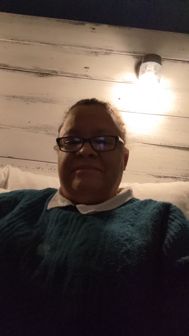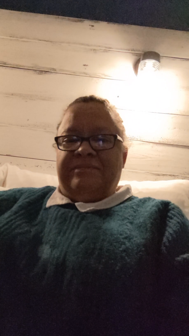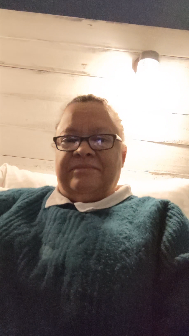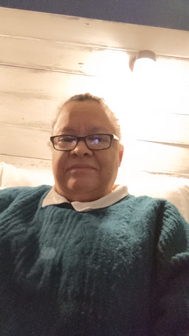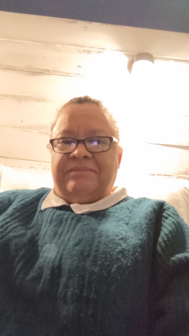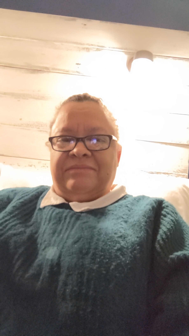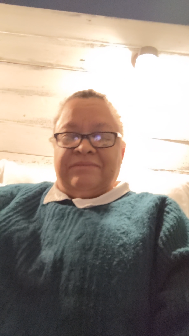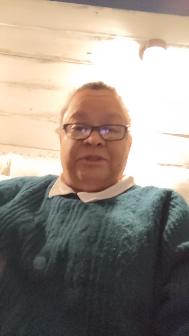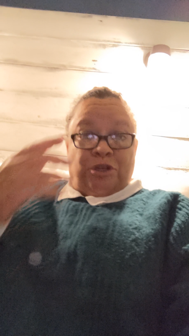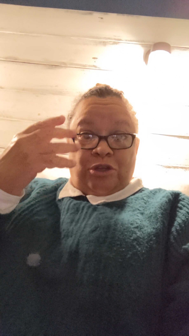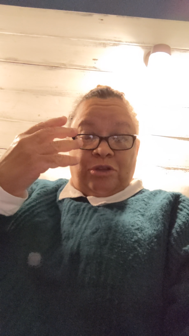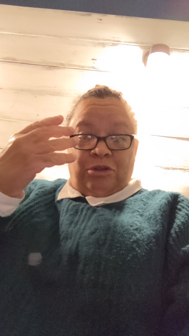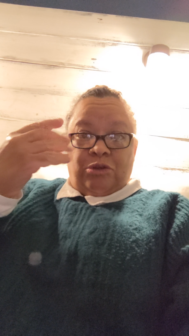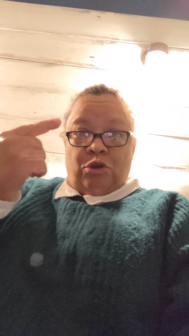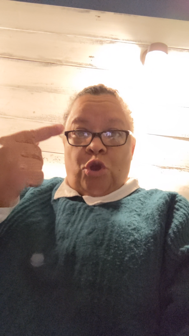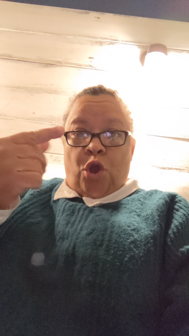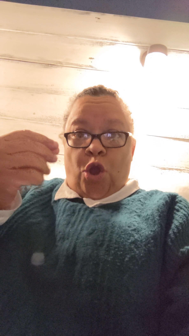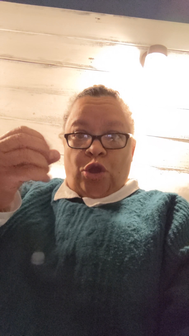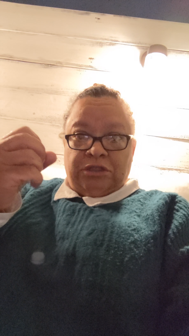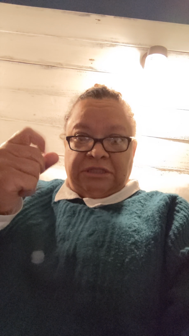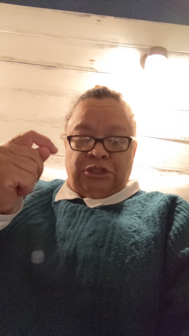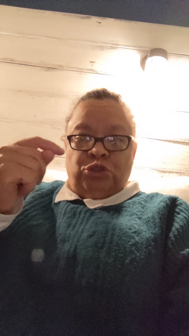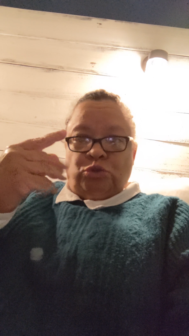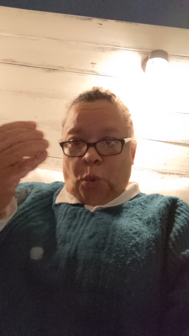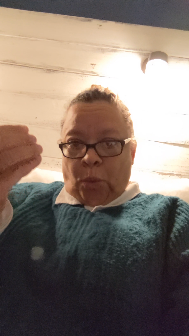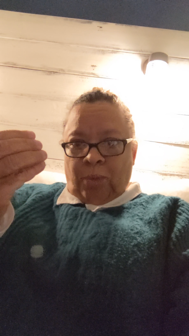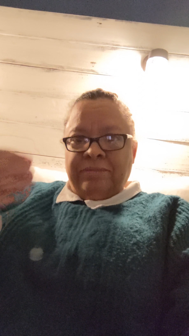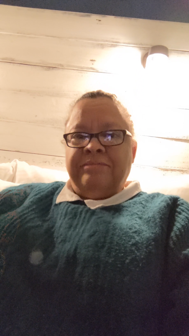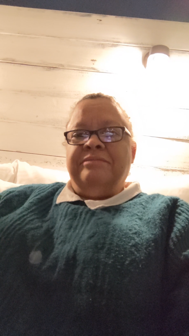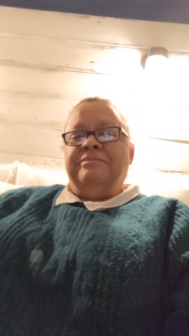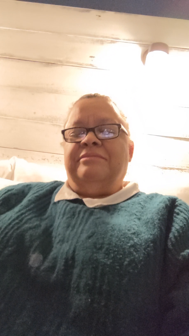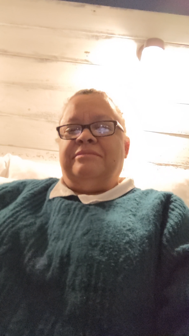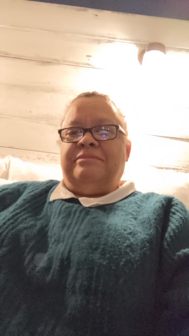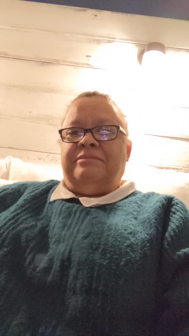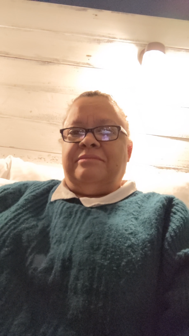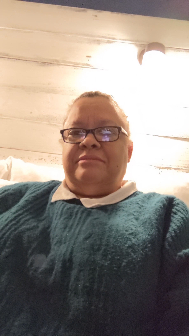got to